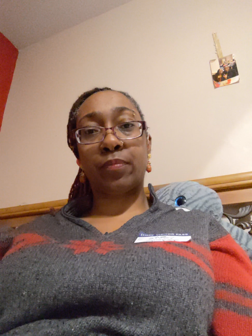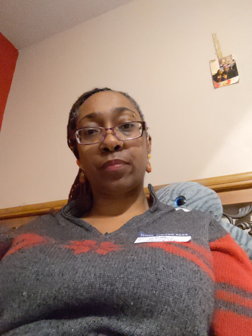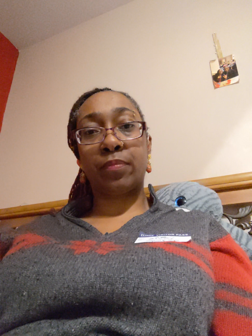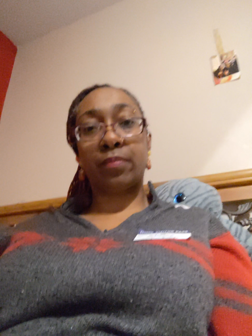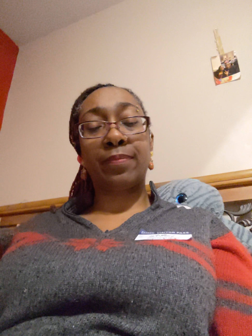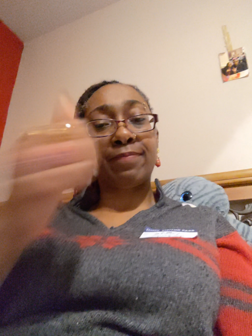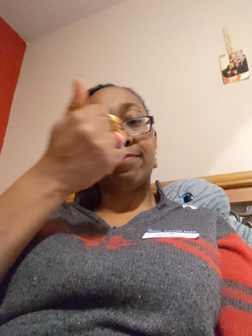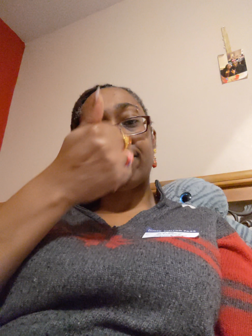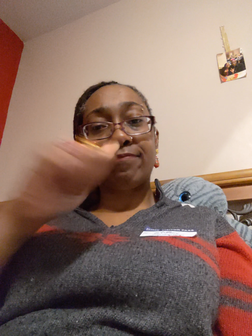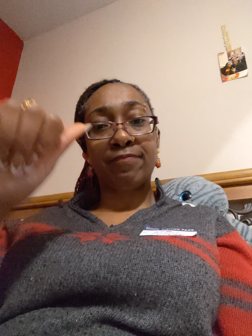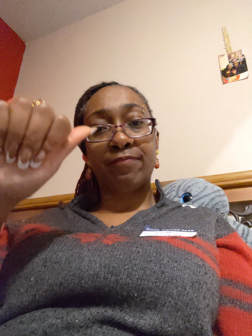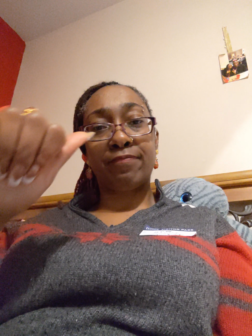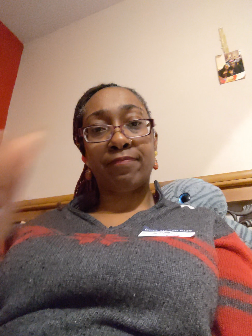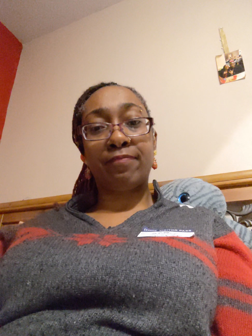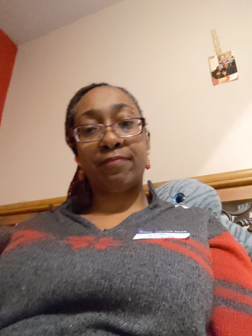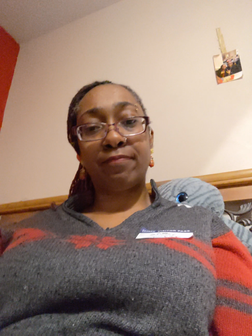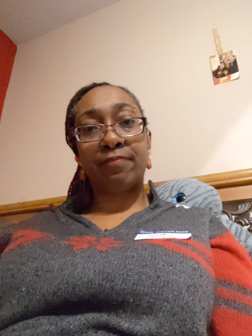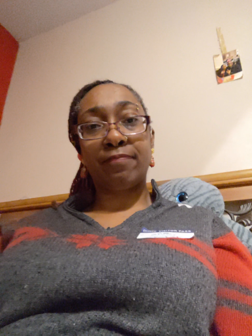any